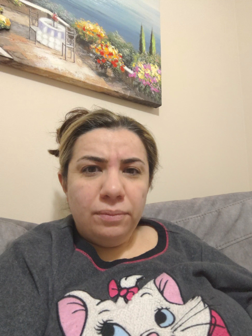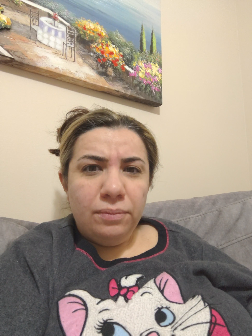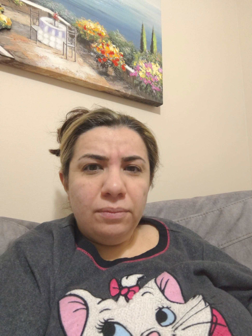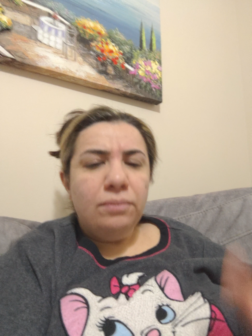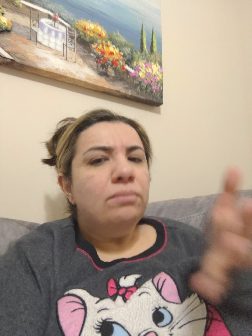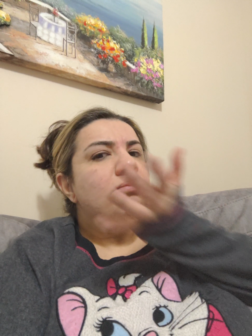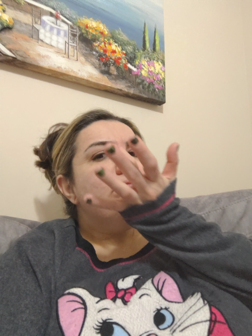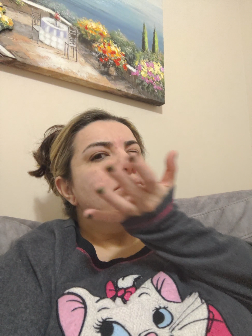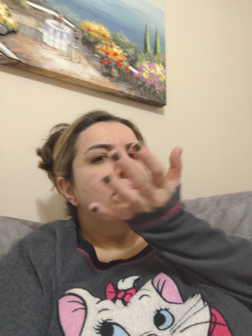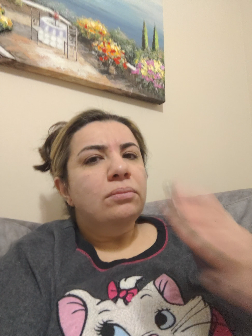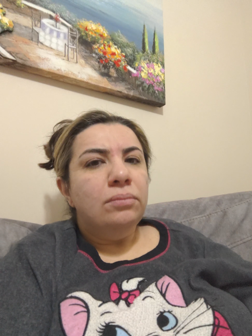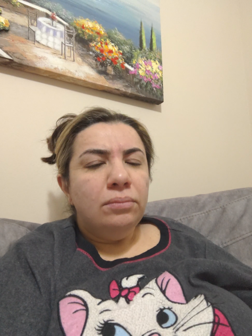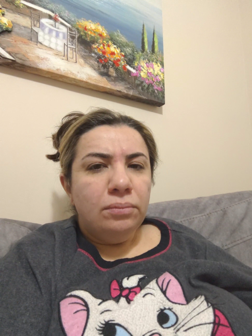grass